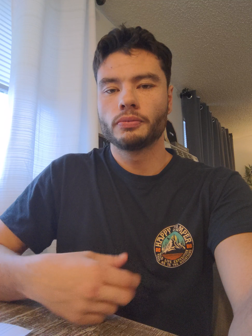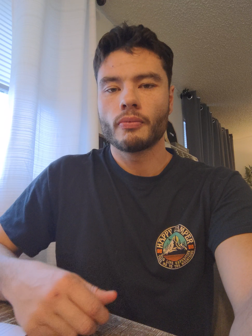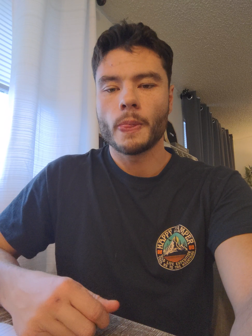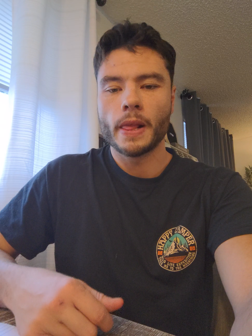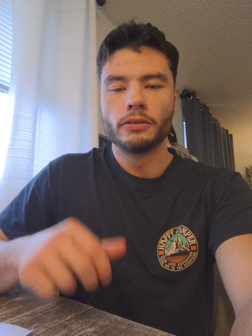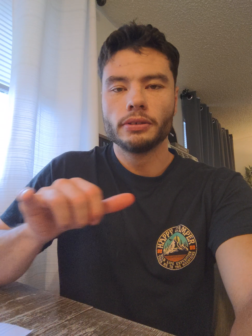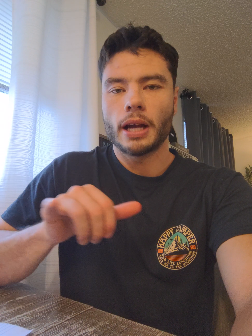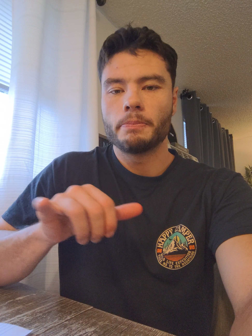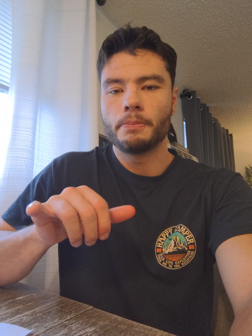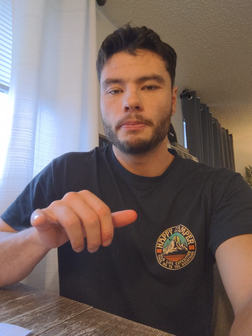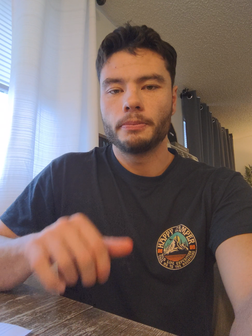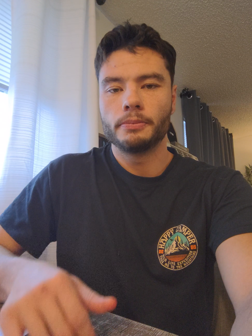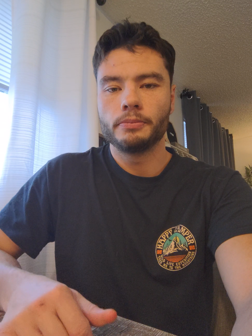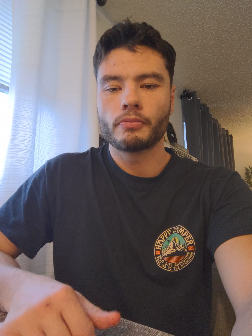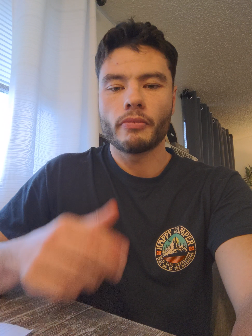same